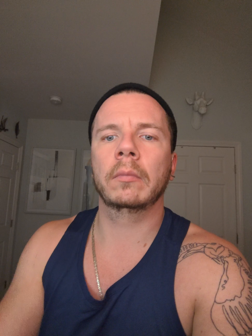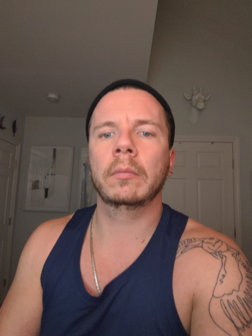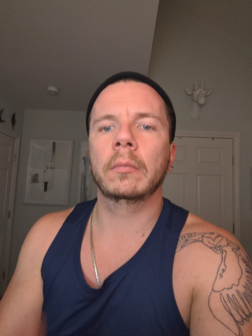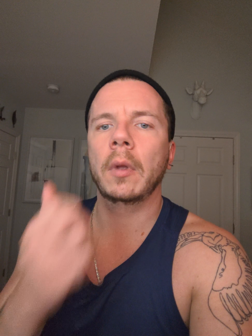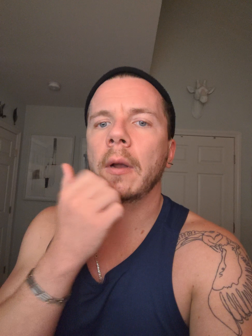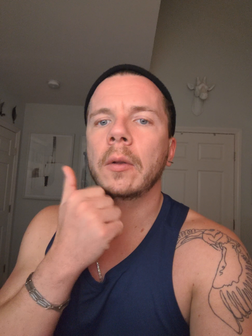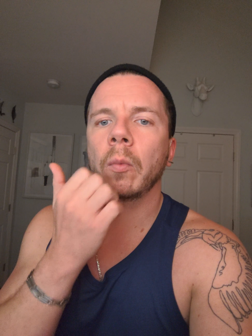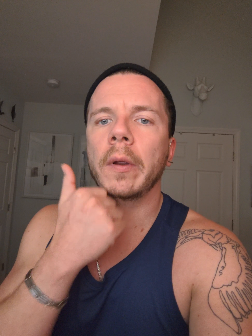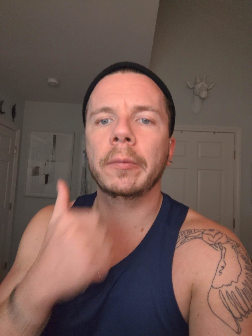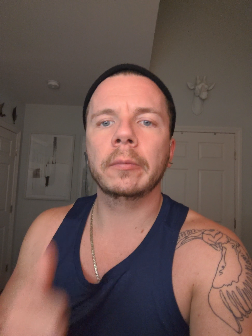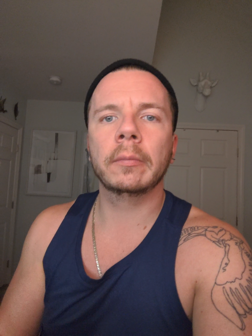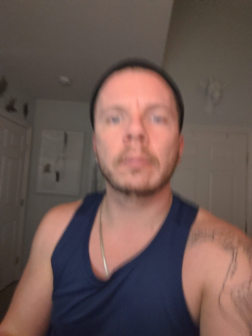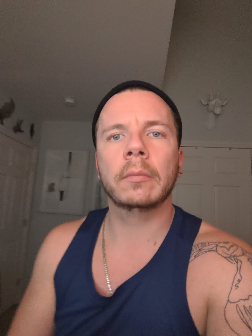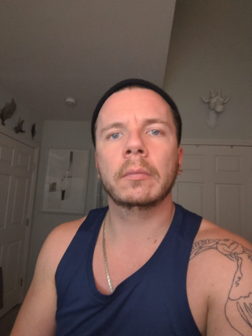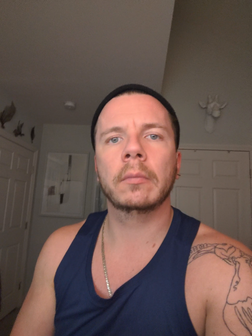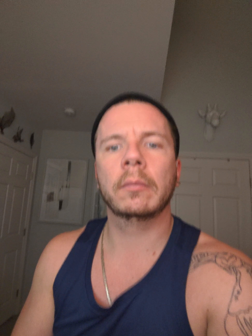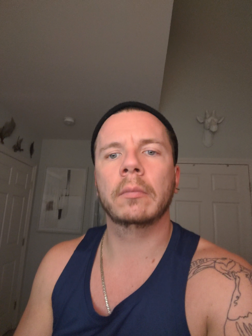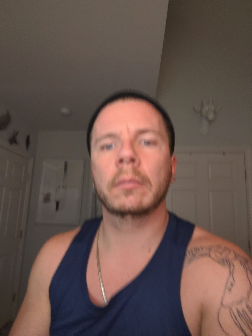underwear